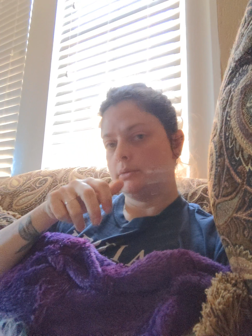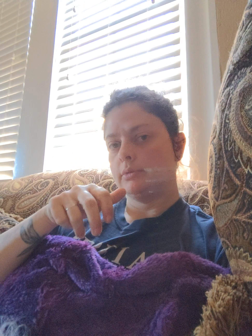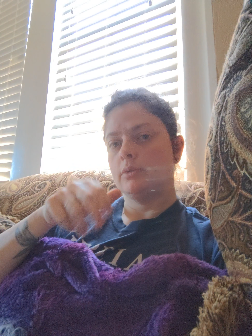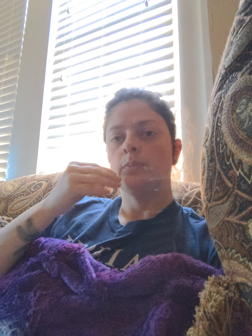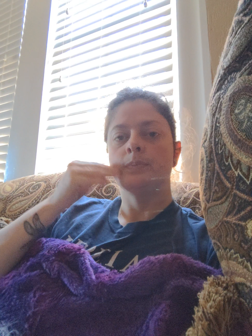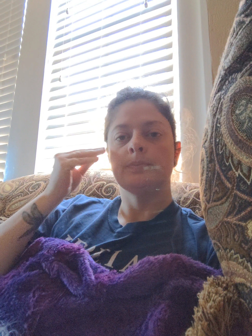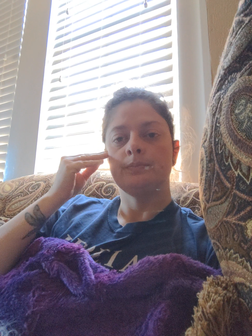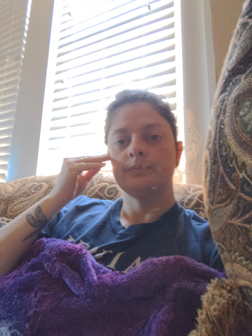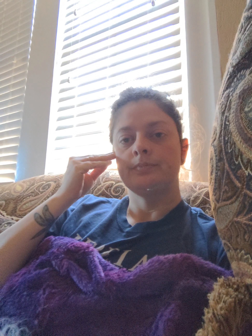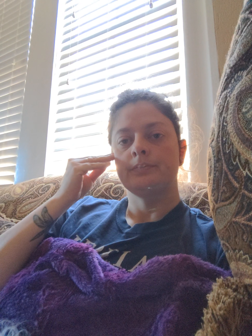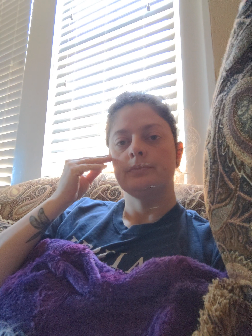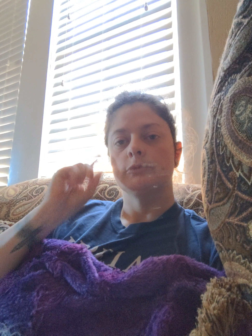home